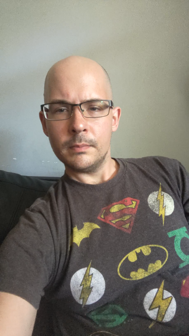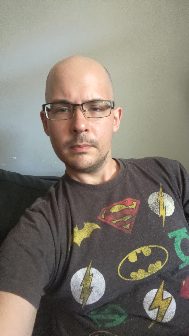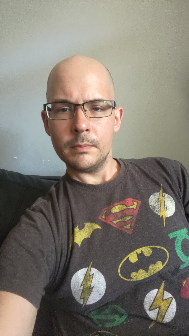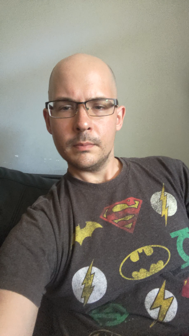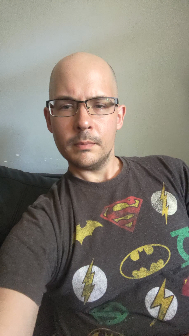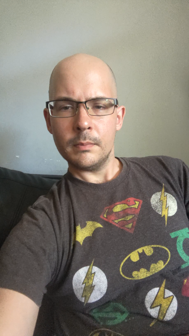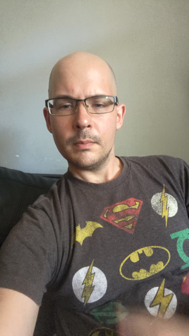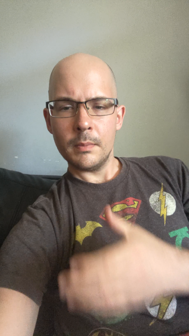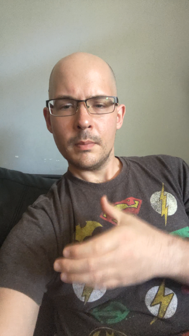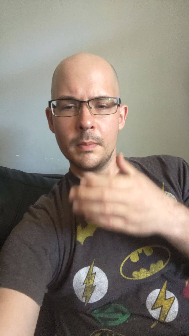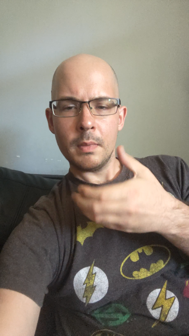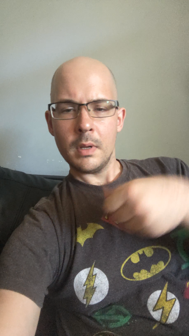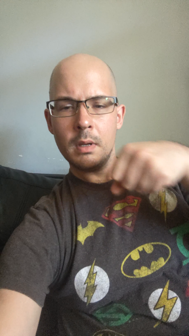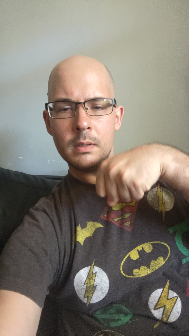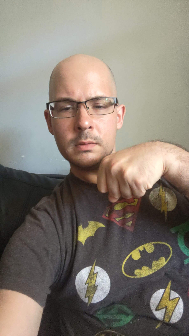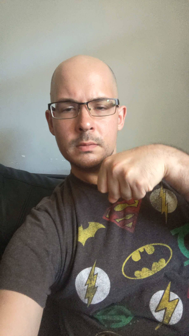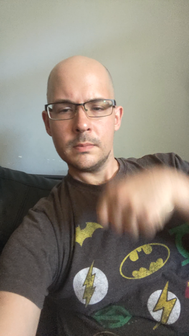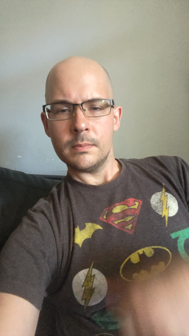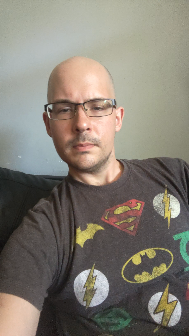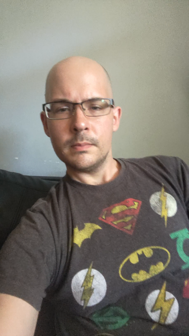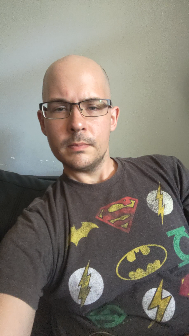bucket